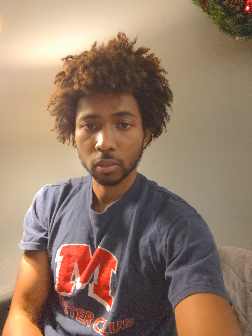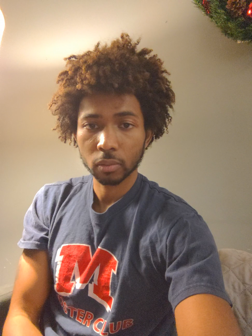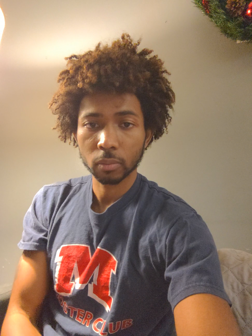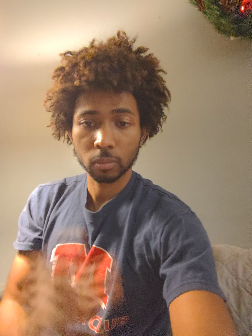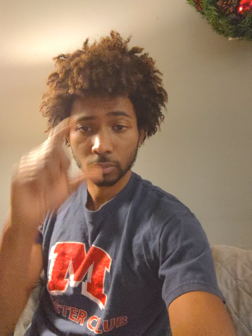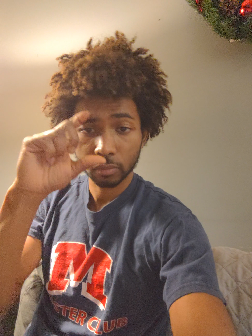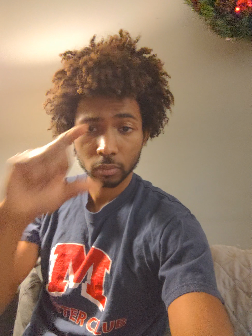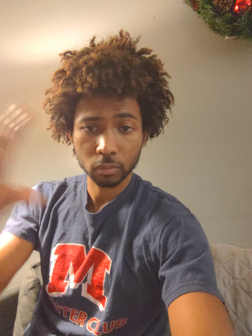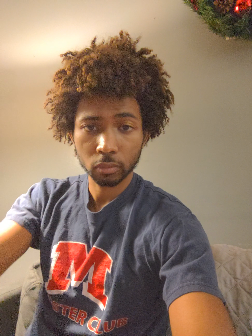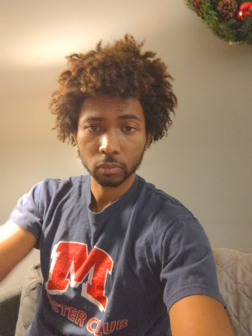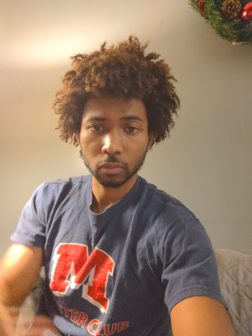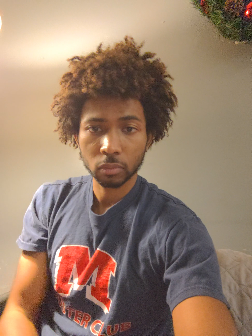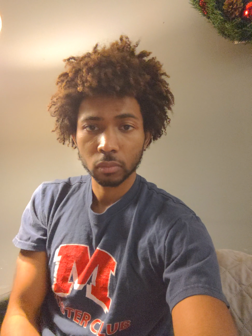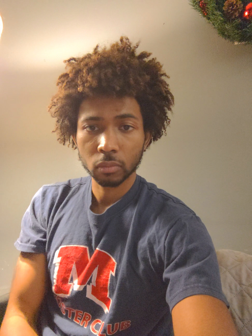moon